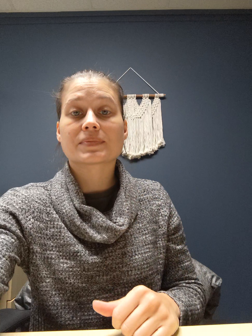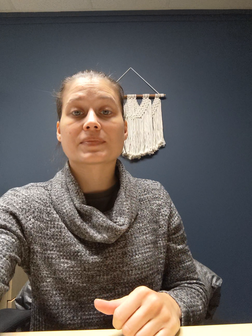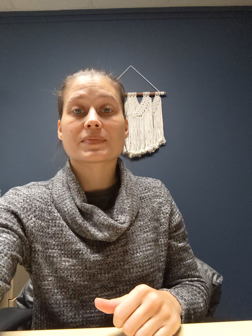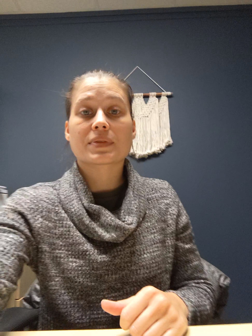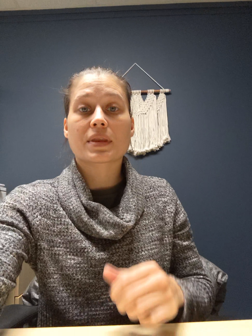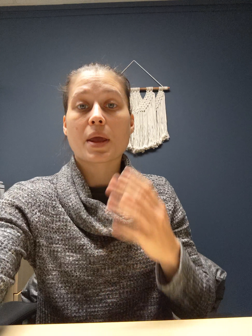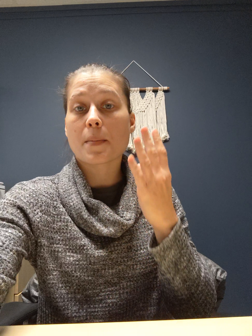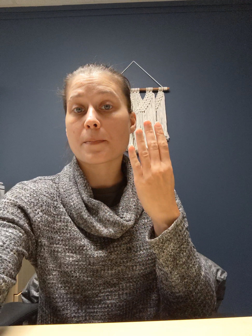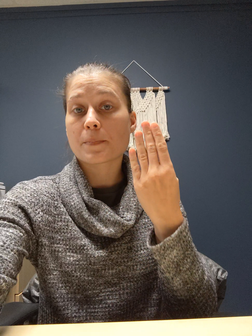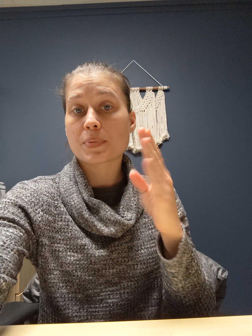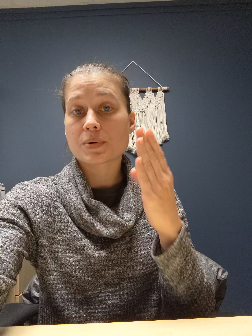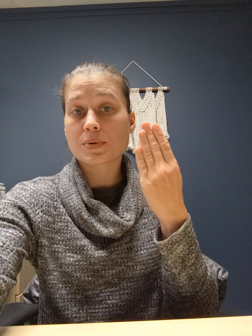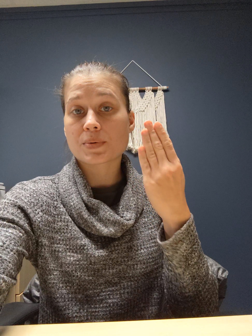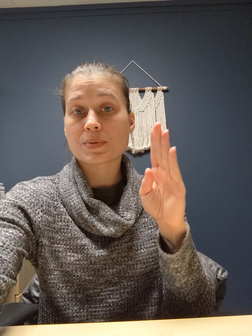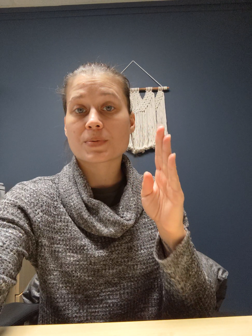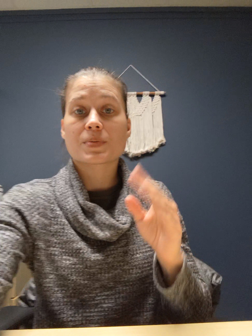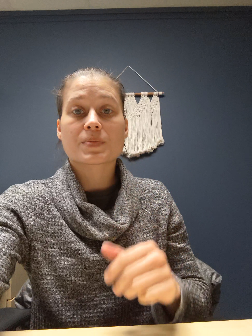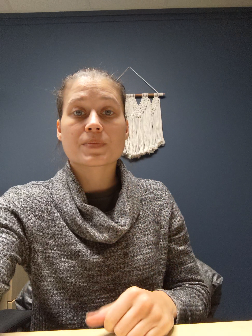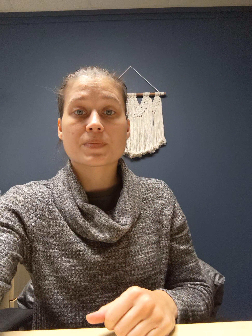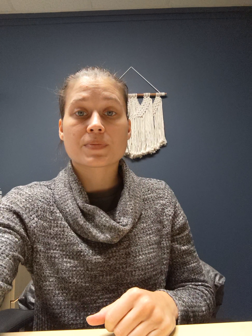blue